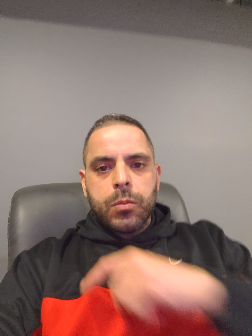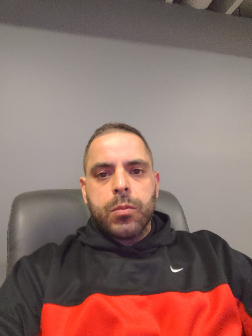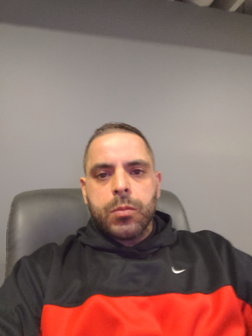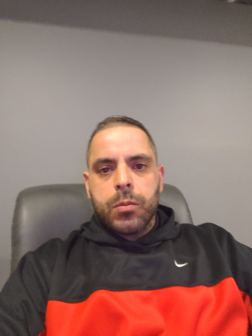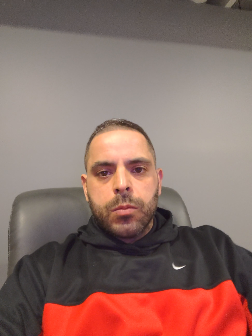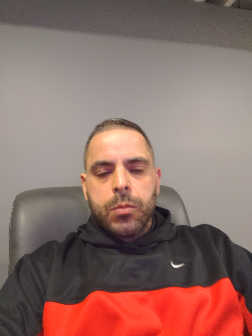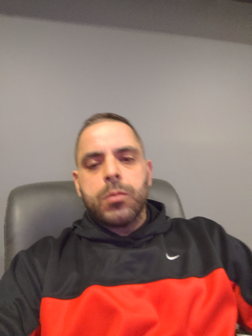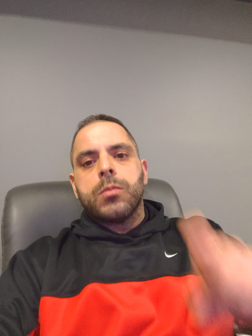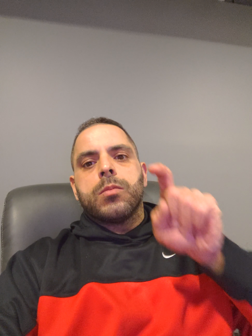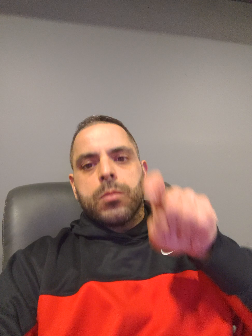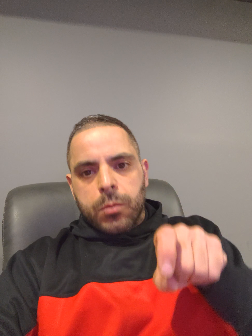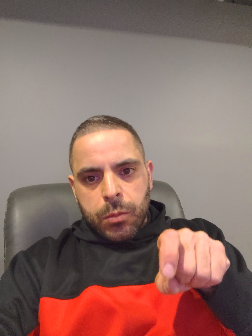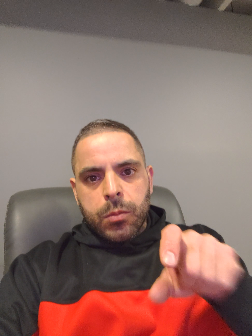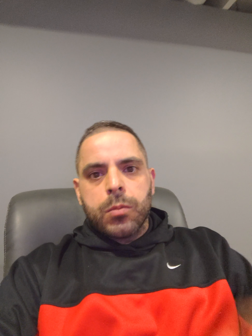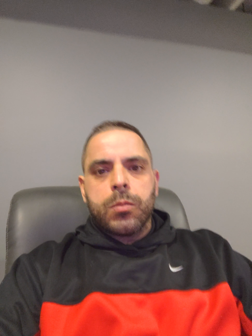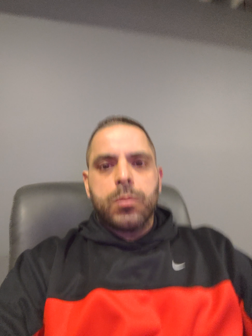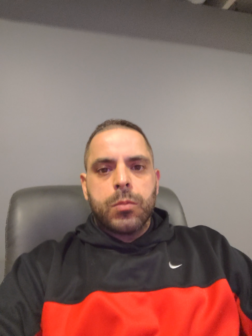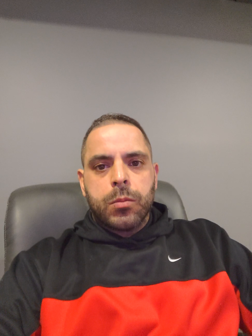have to